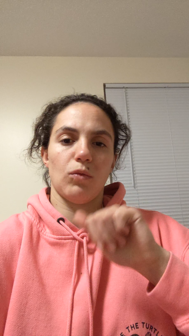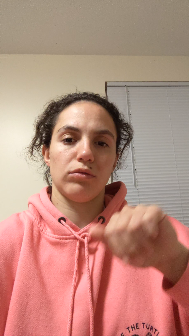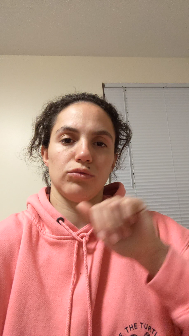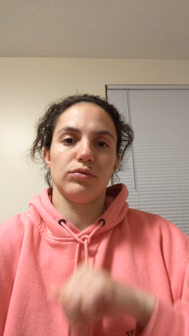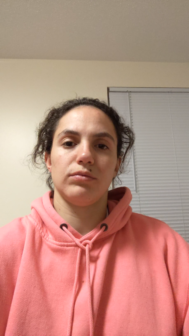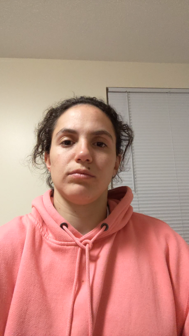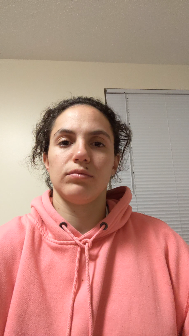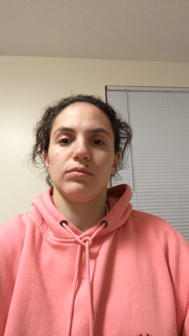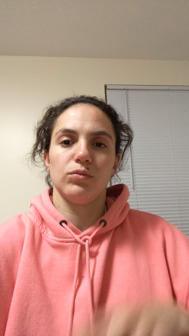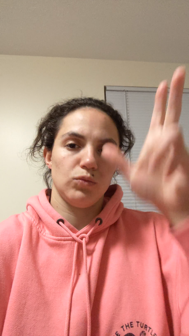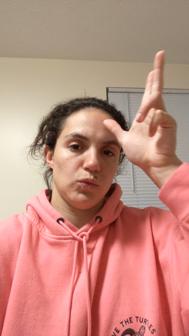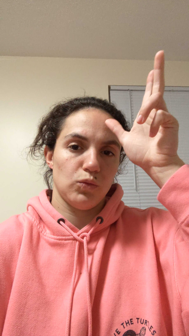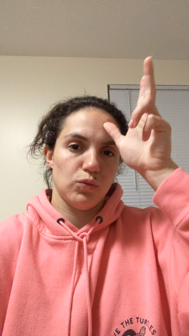rooster